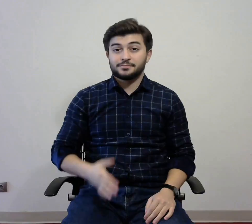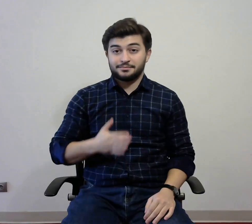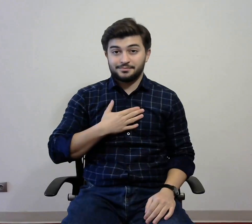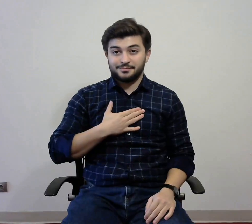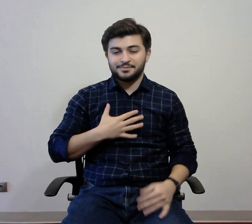mən